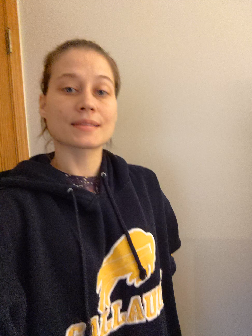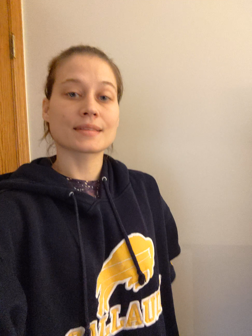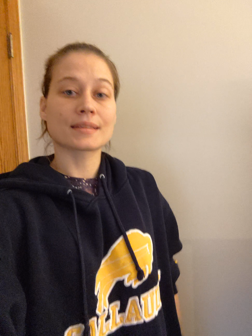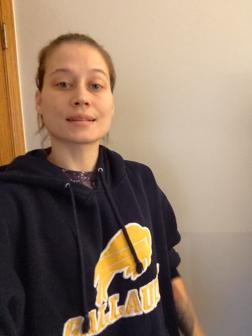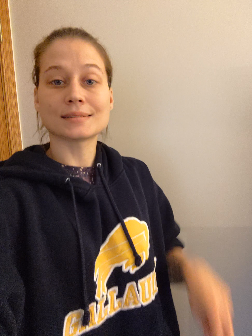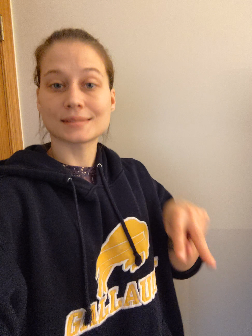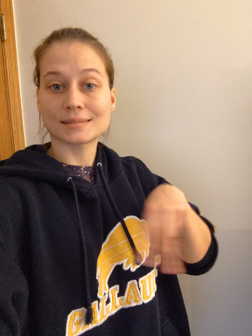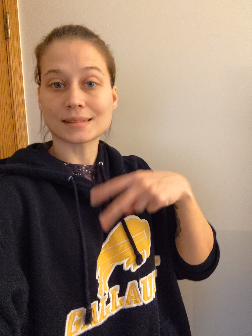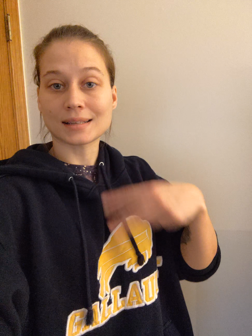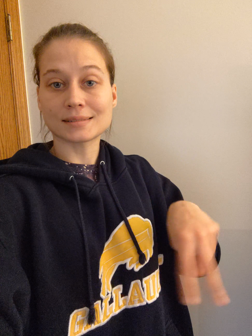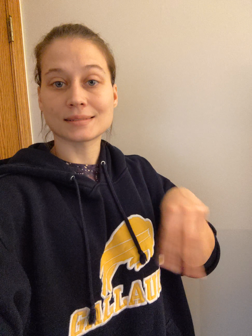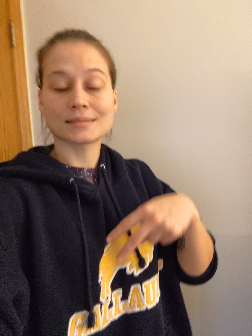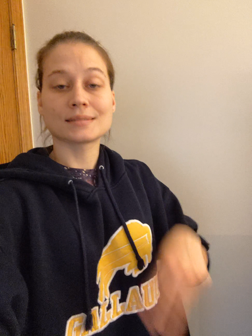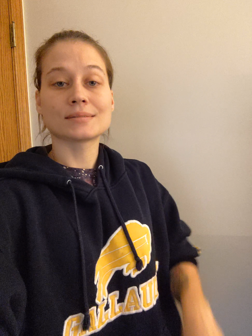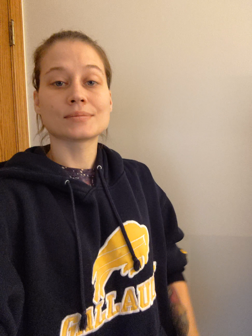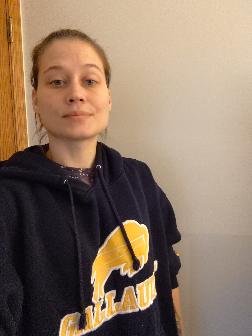dance